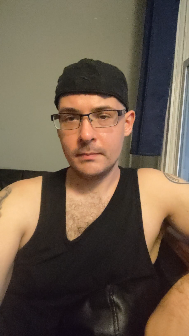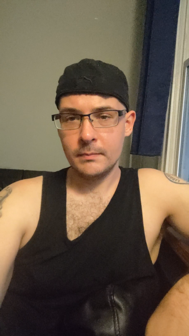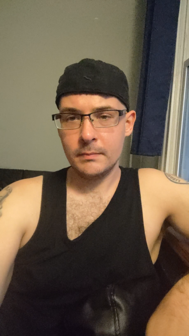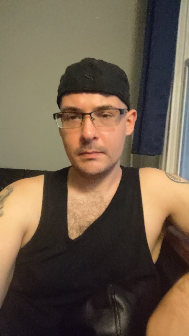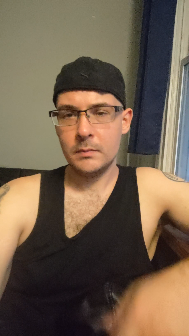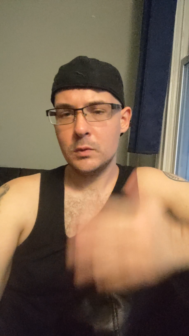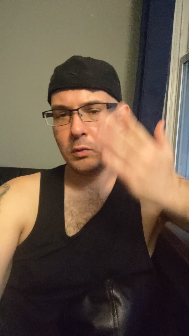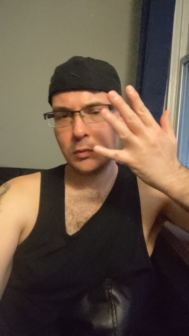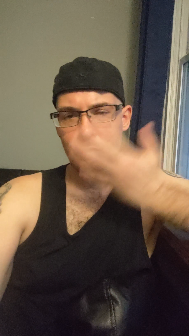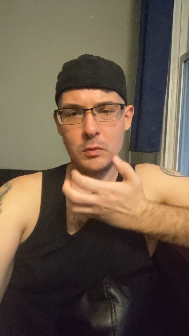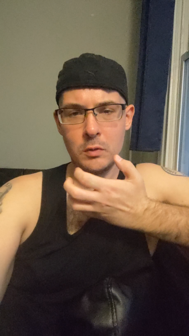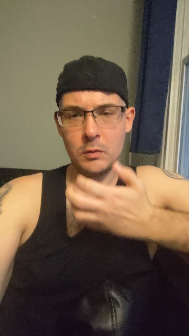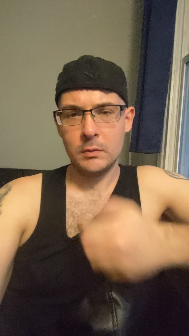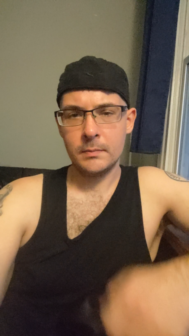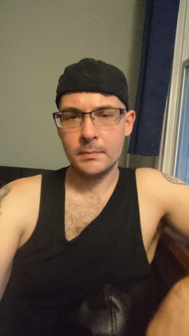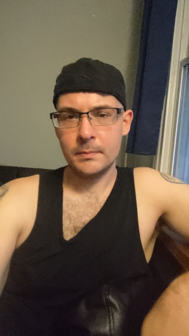dark